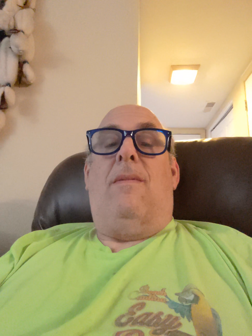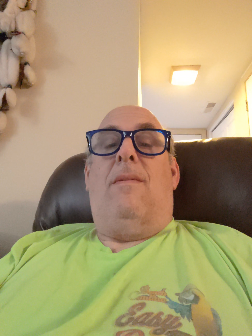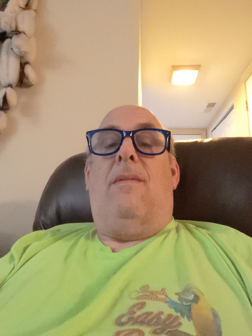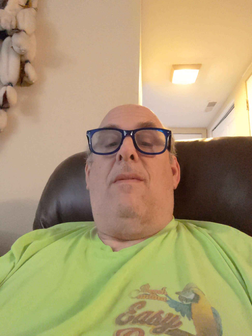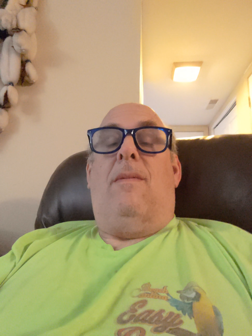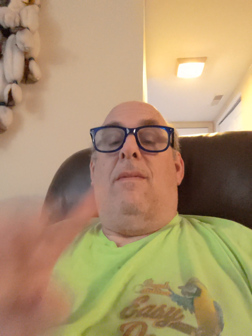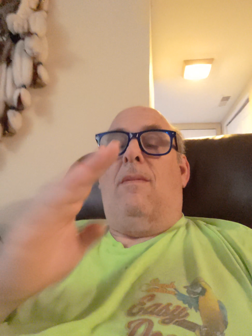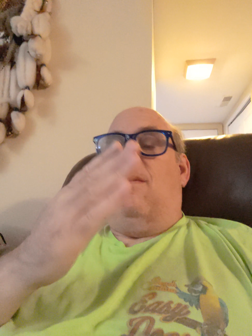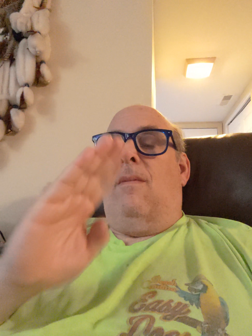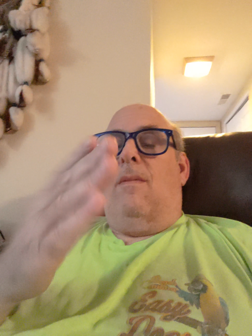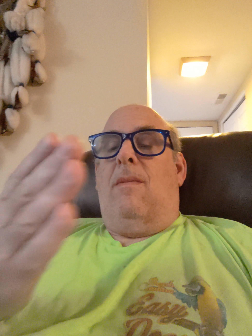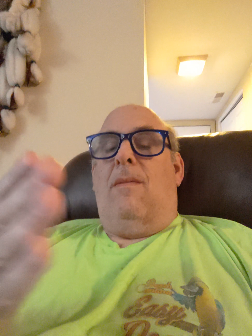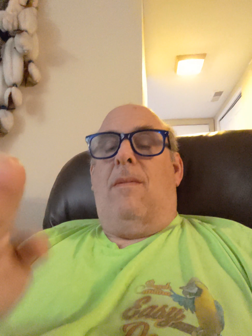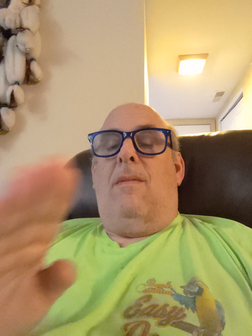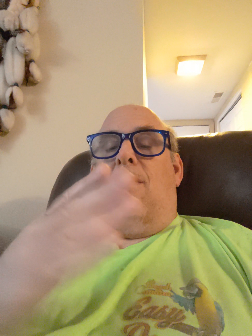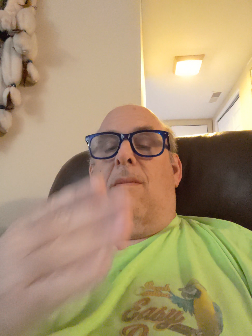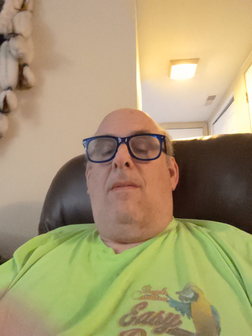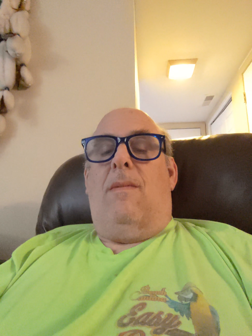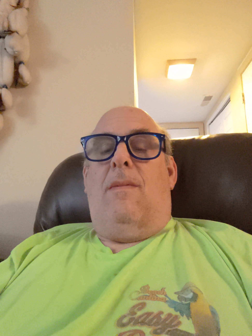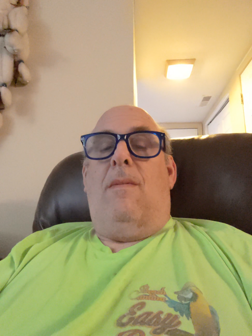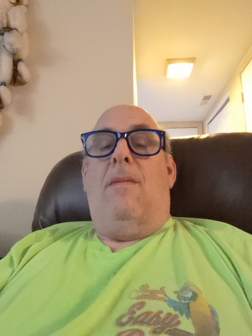book